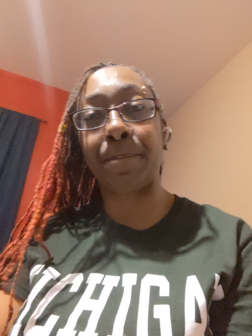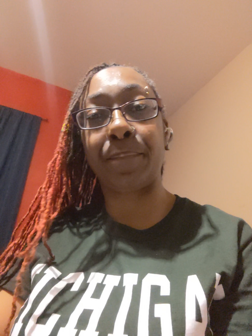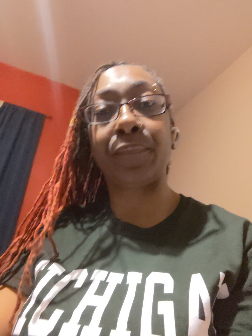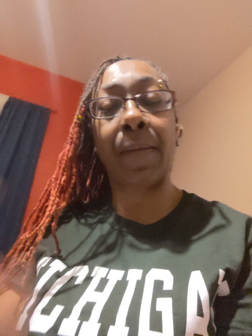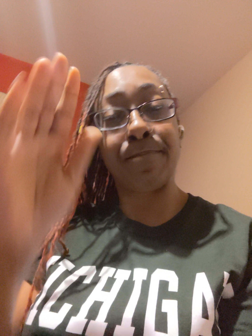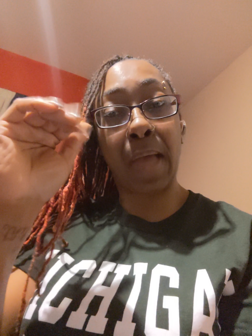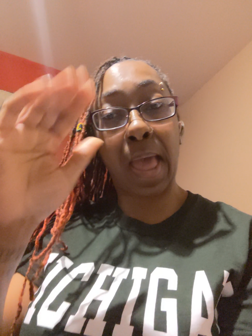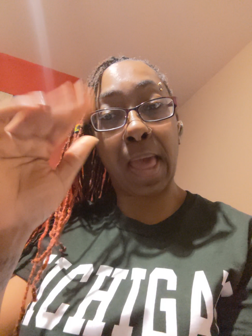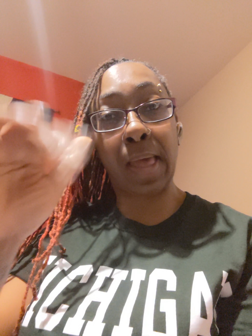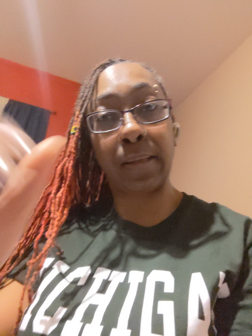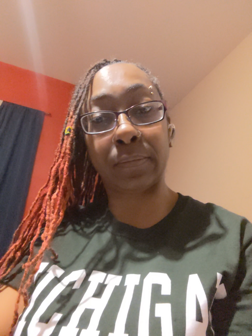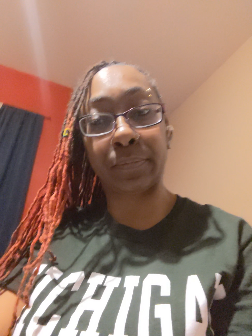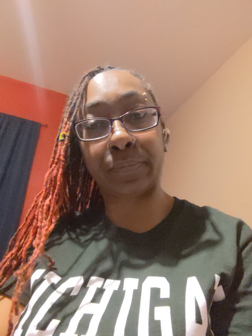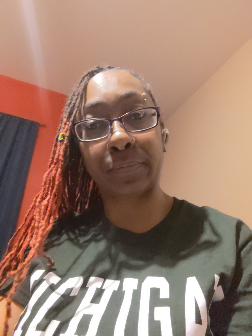bye